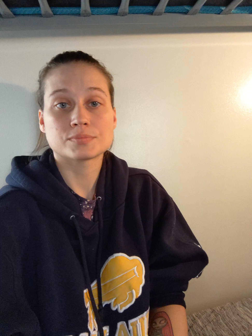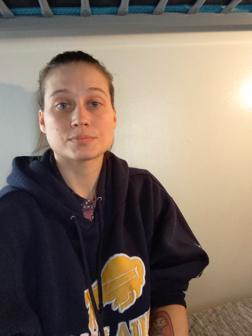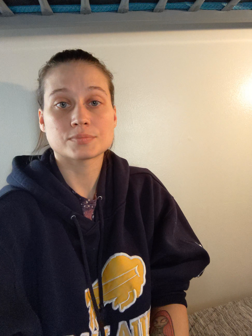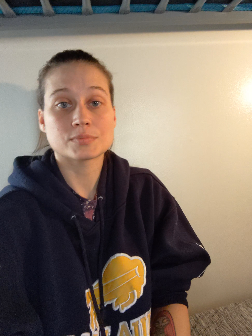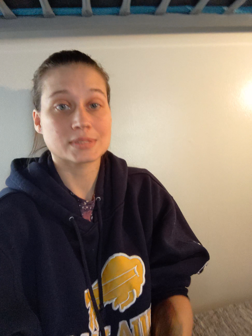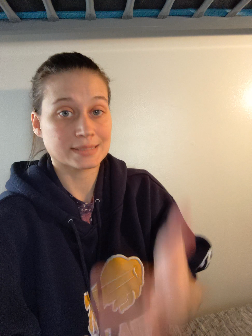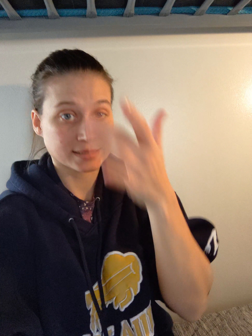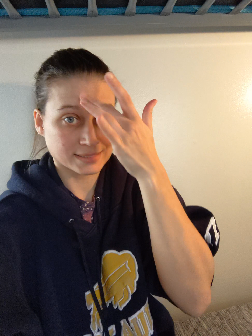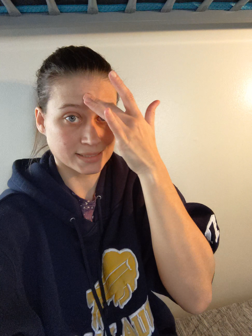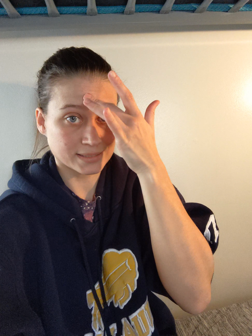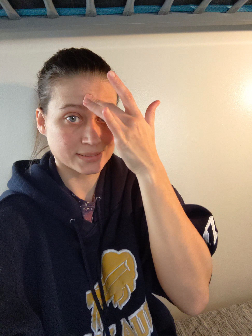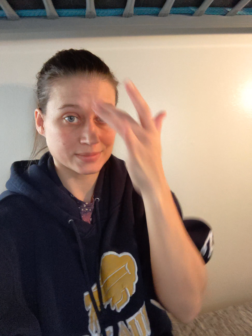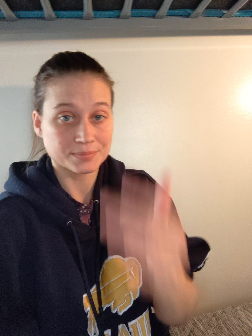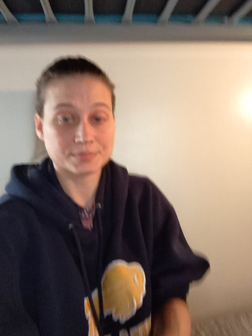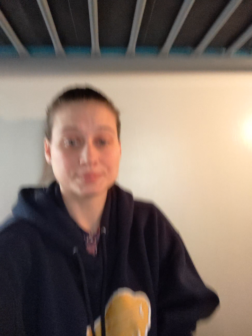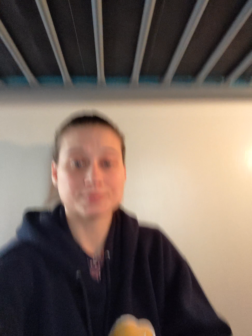sick